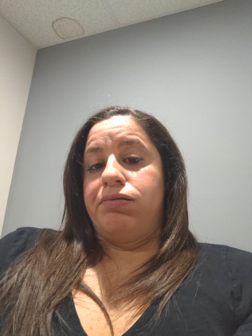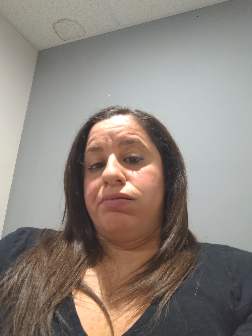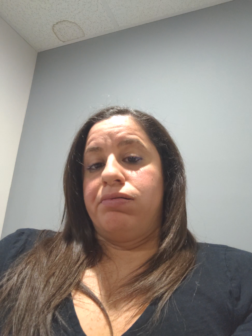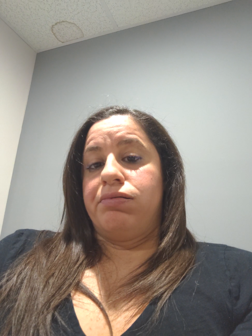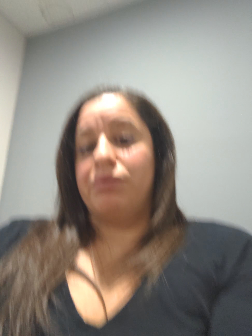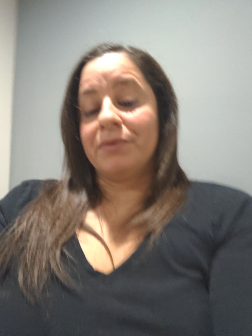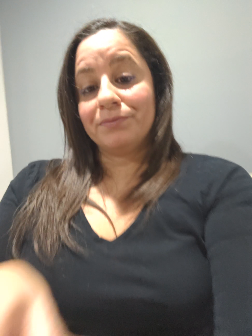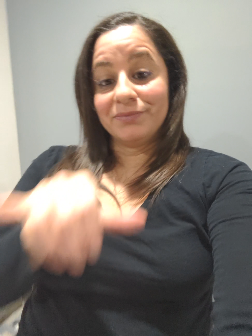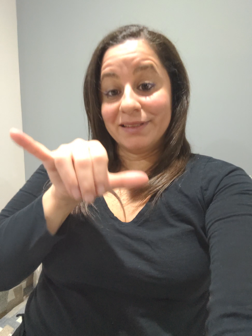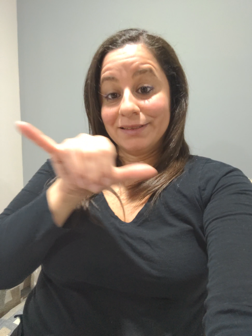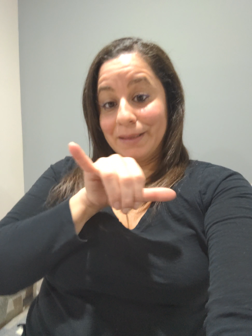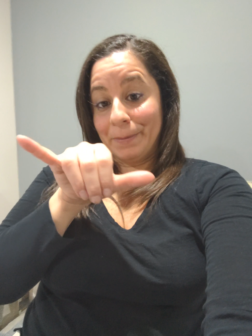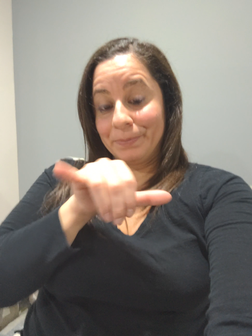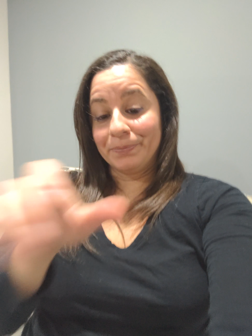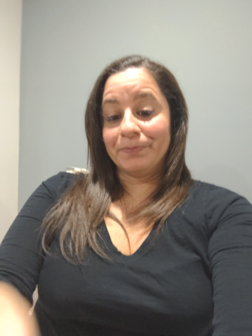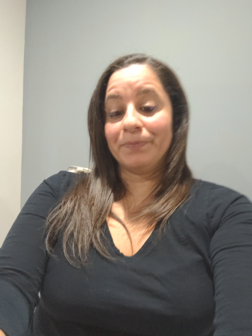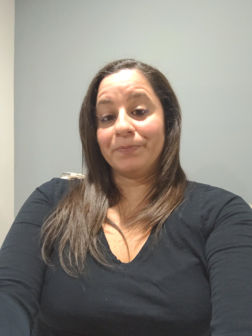same